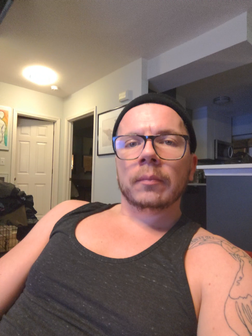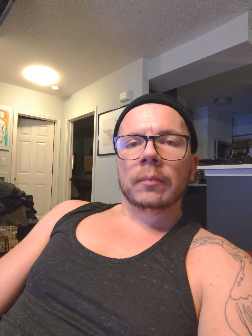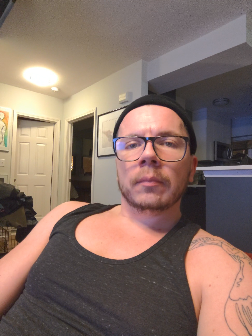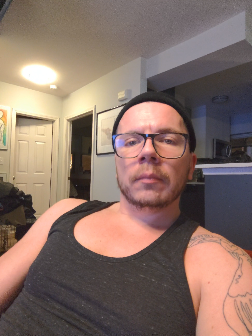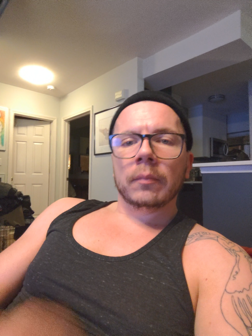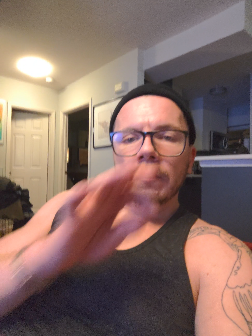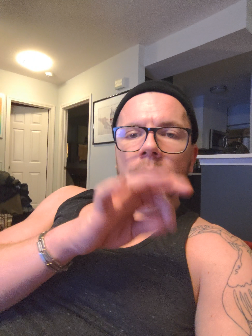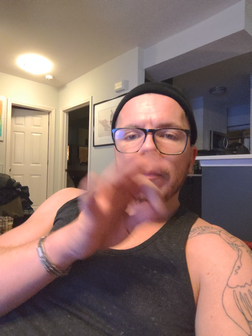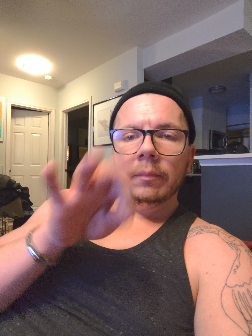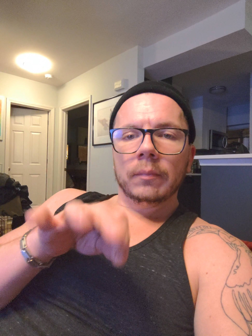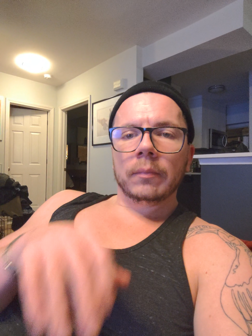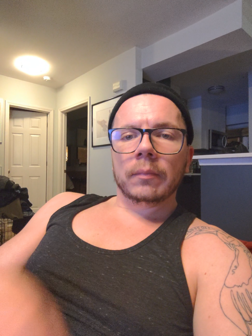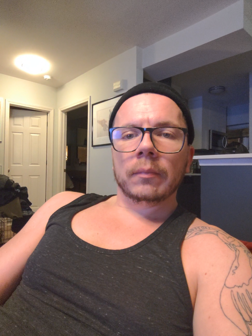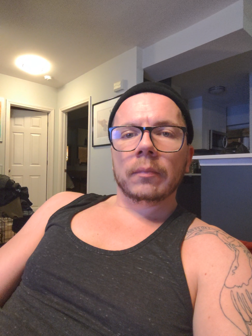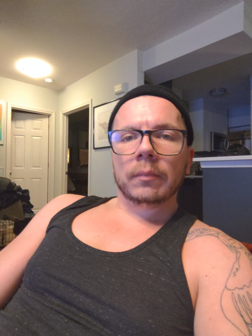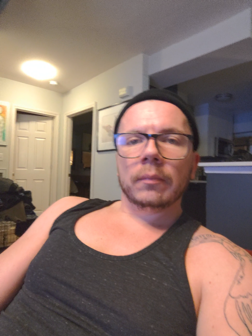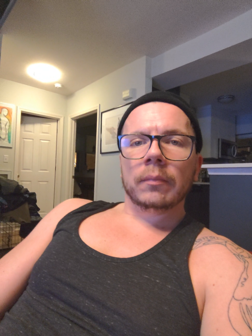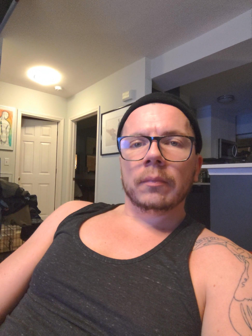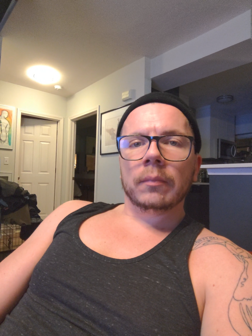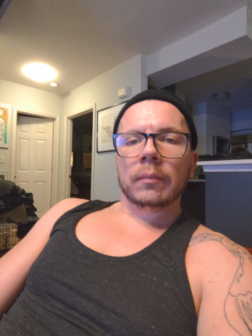french fries